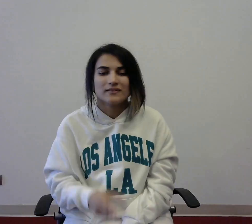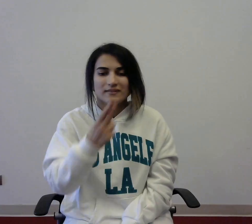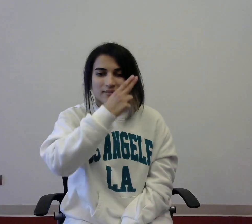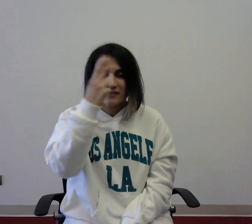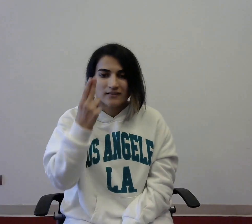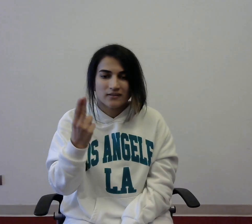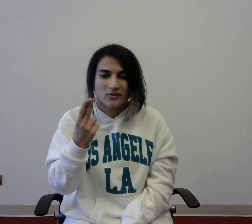rəsim